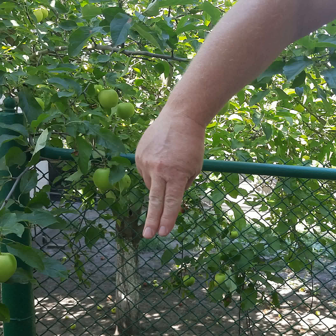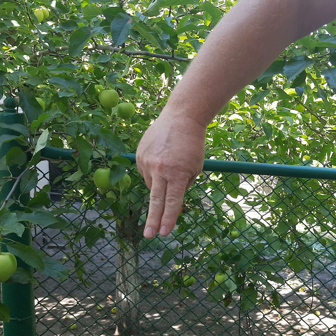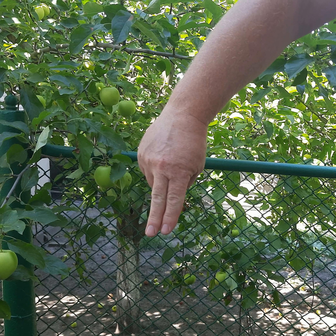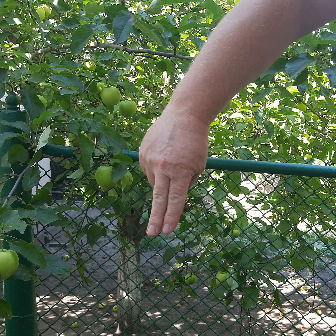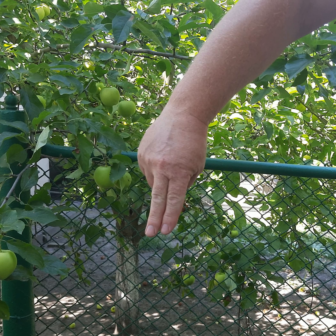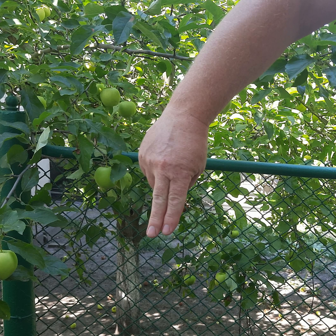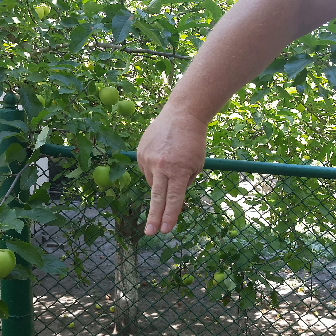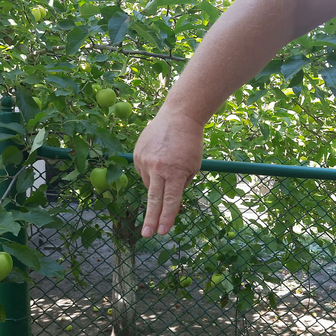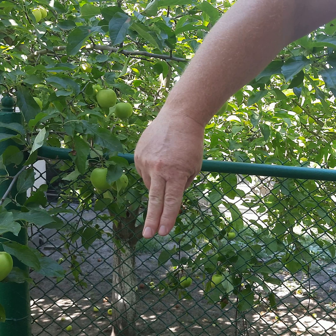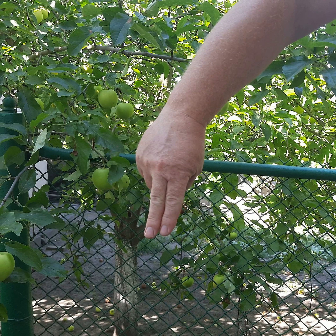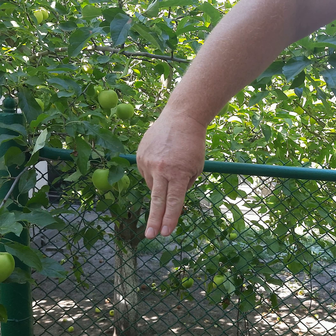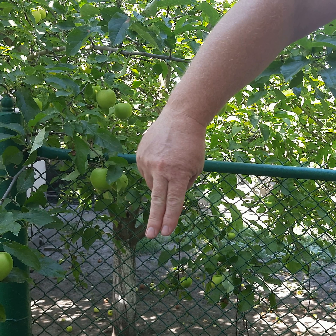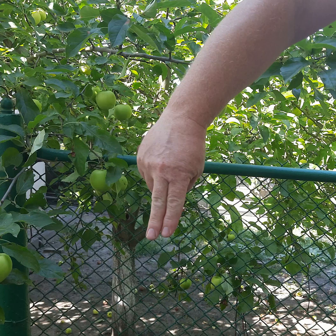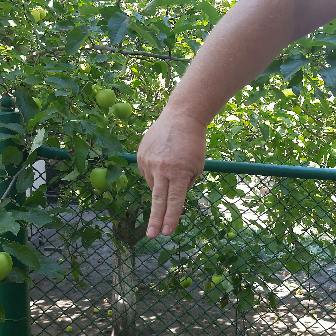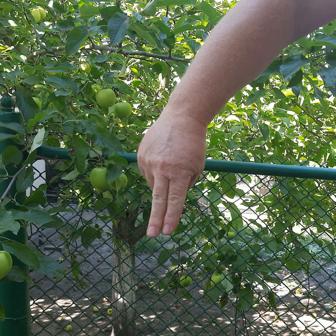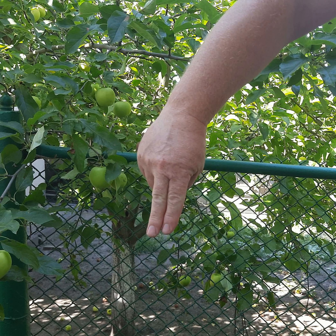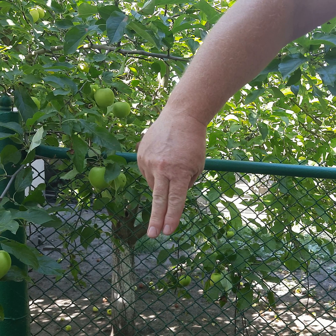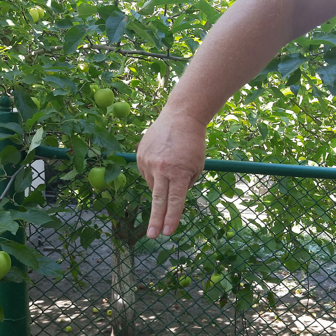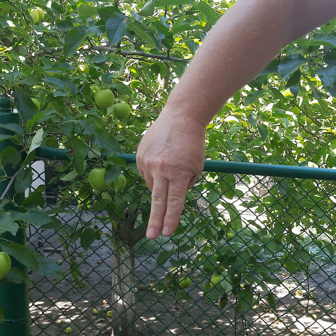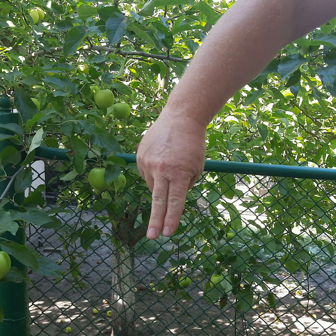П